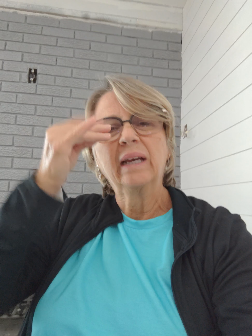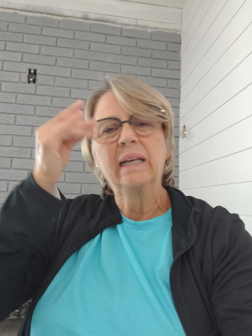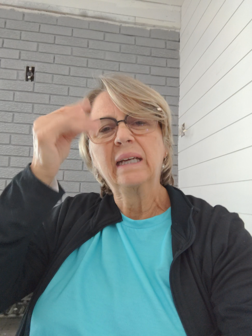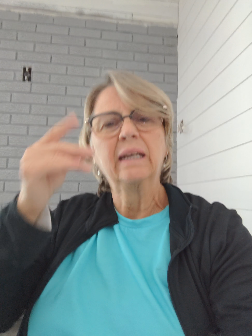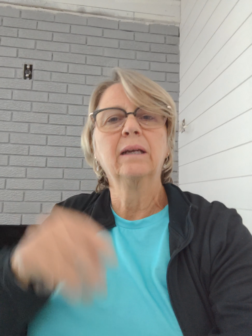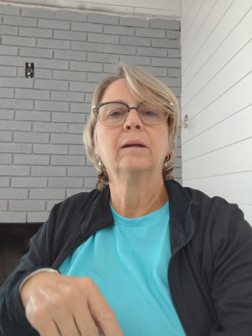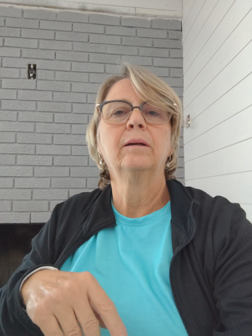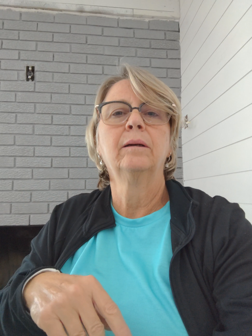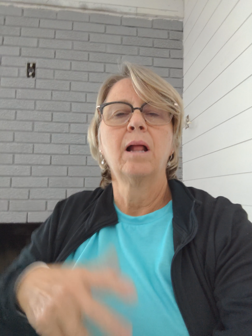think